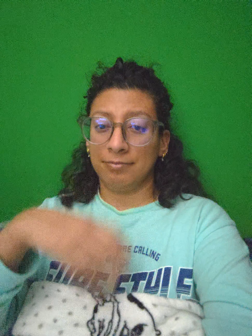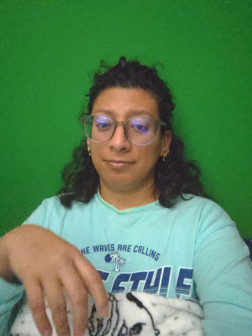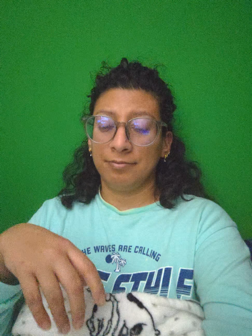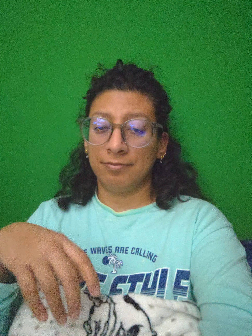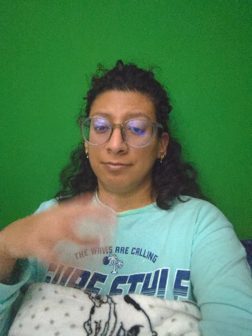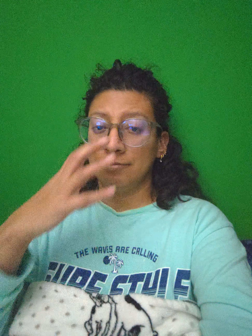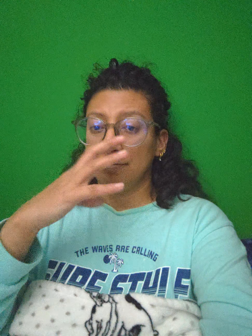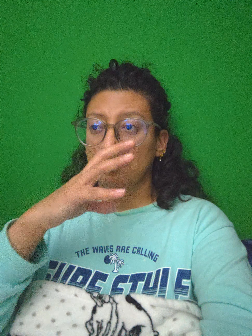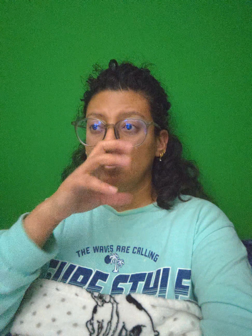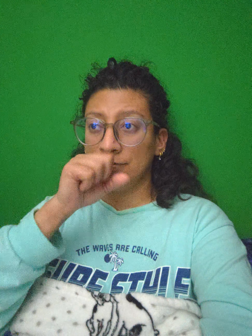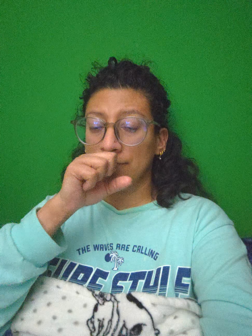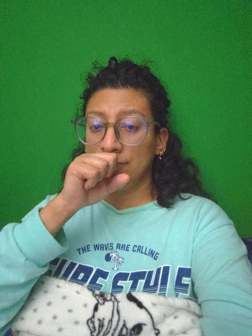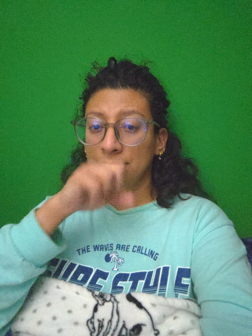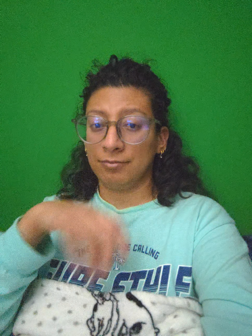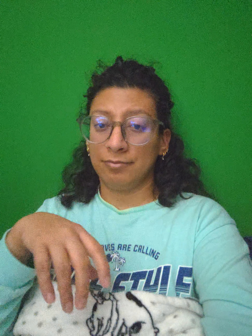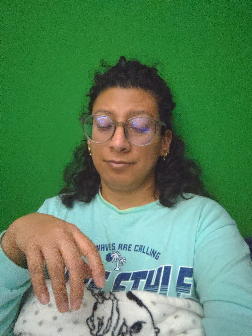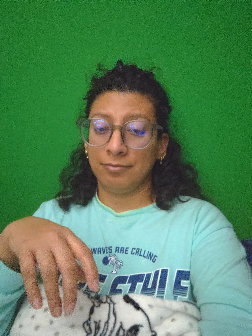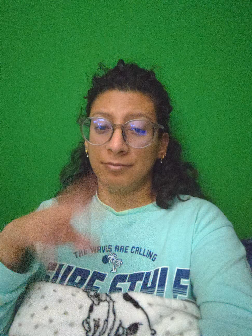orange